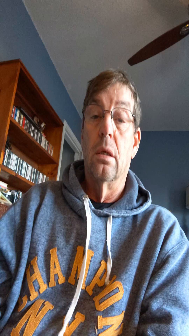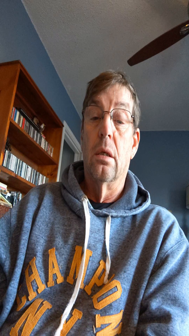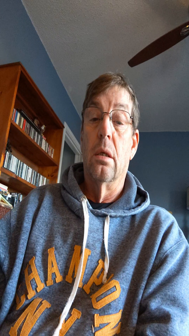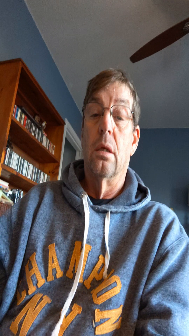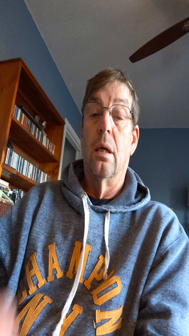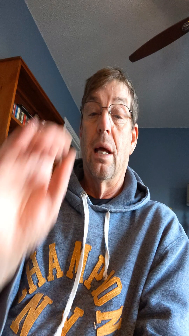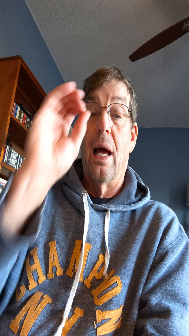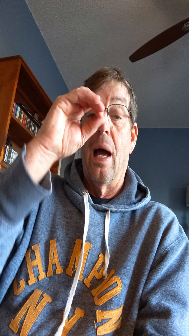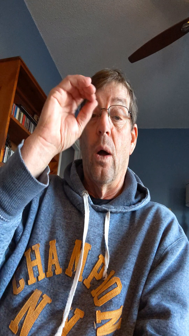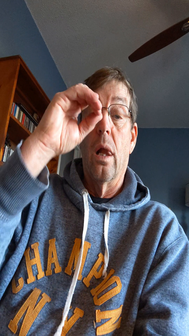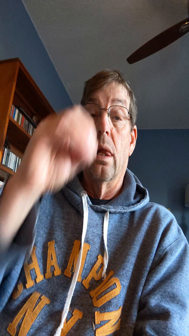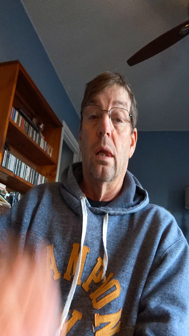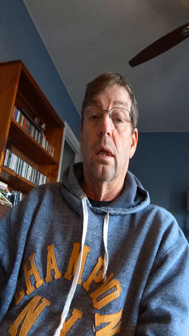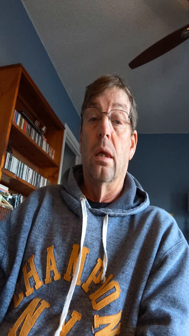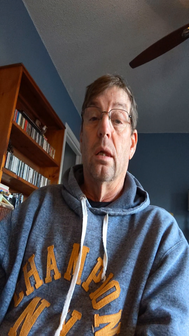owl